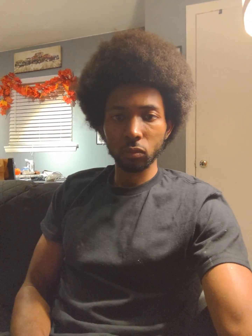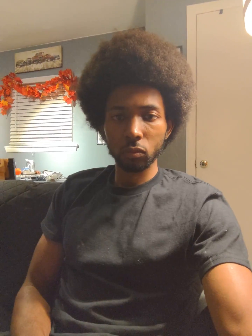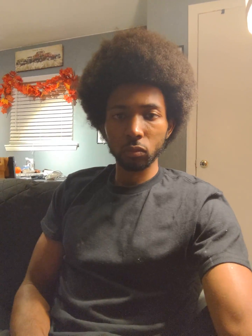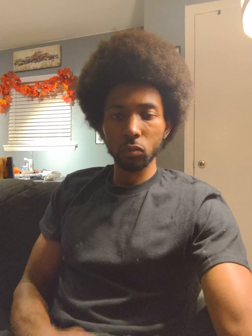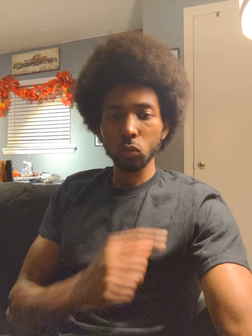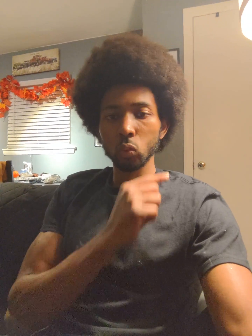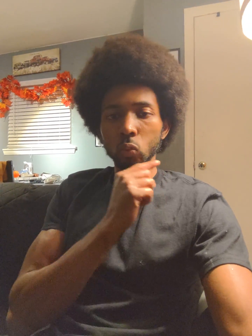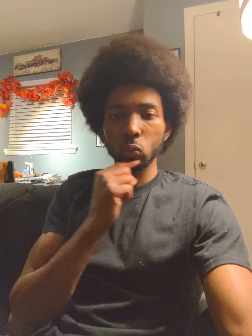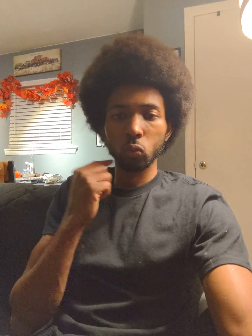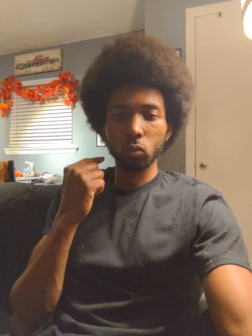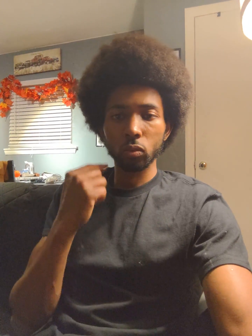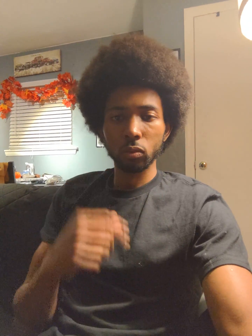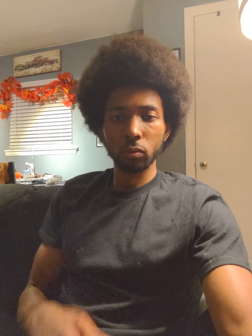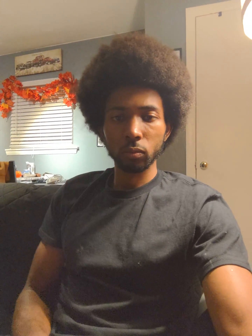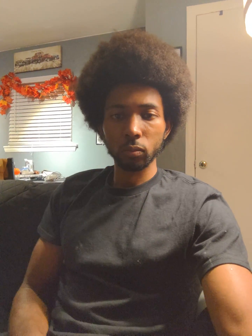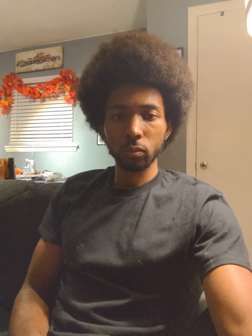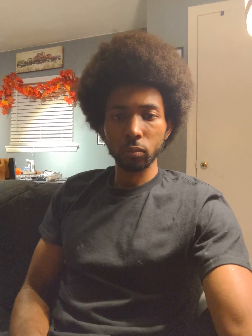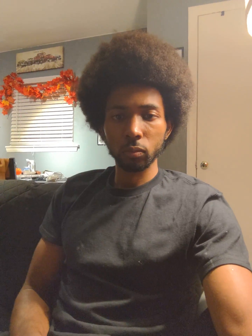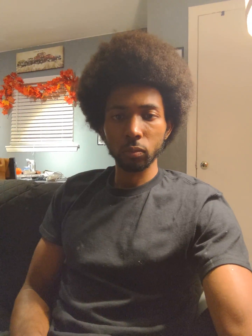glue